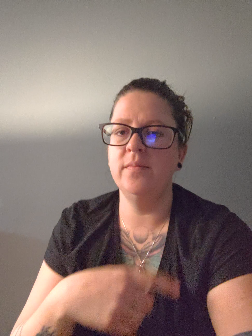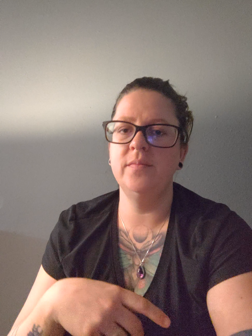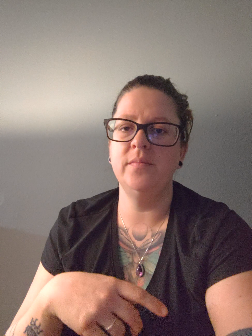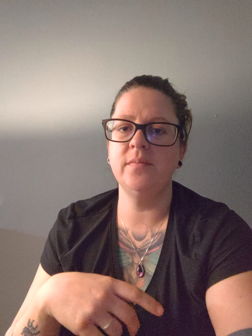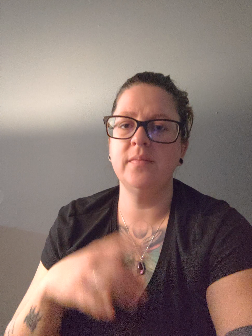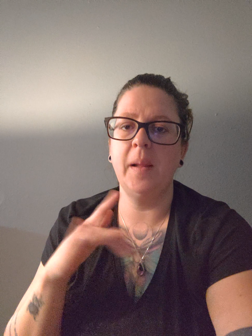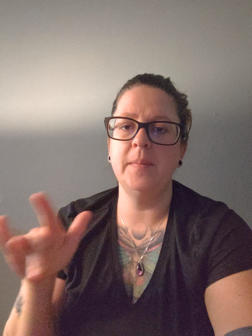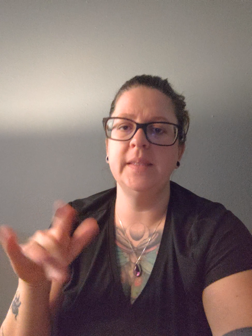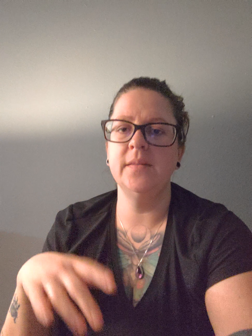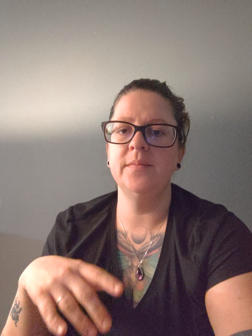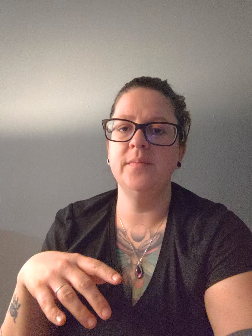empty